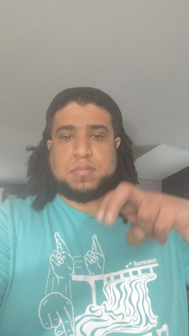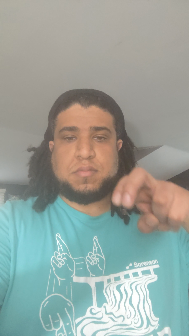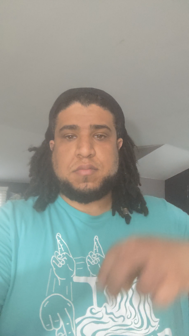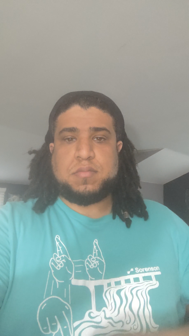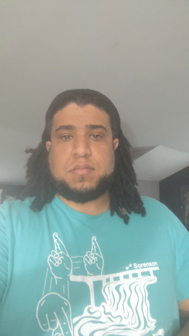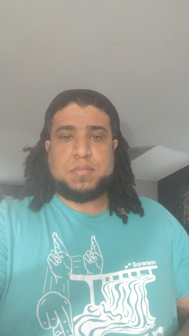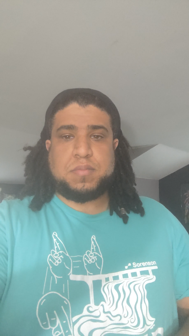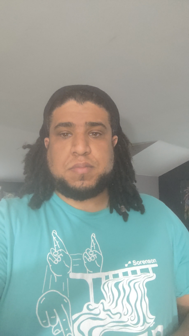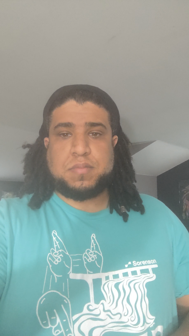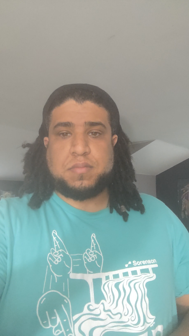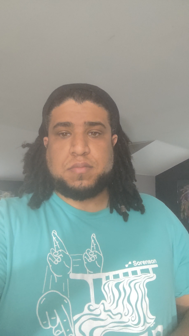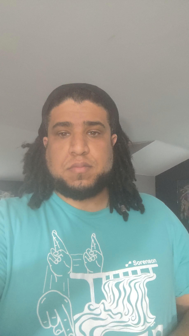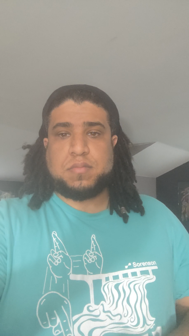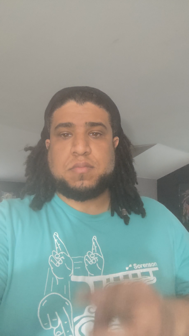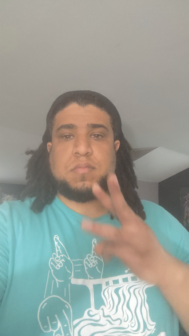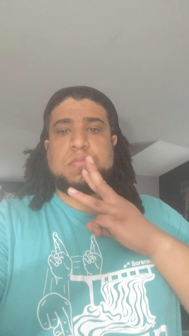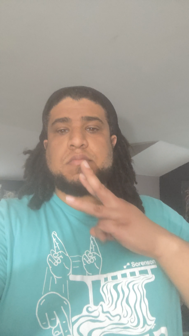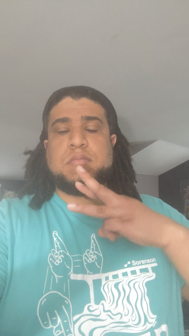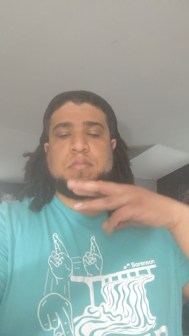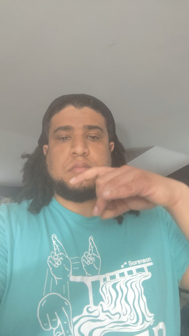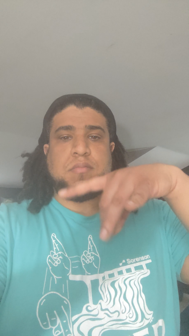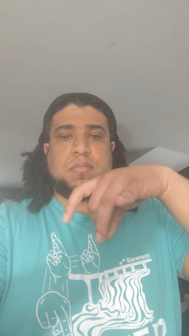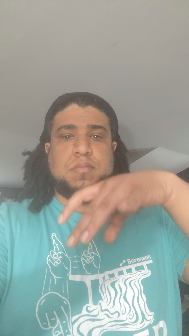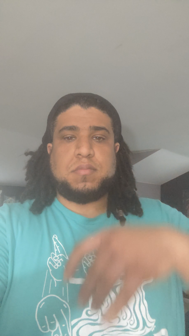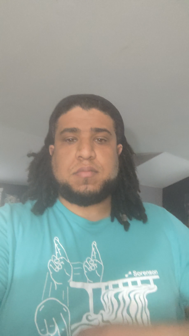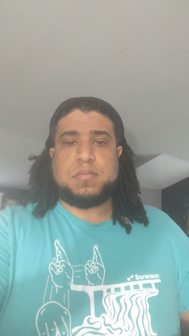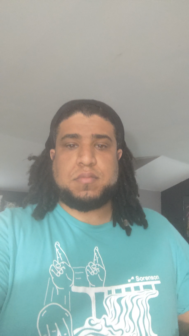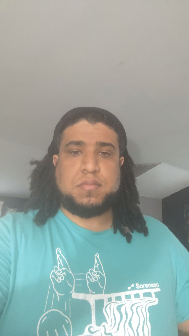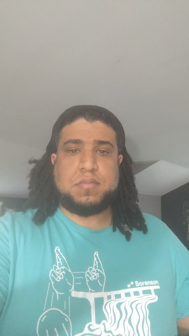melon